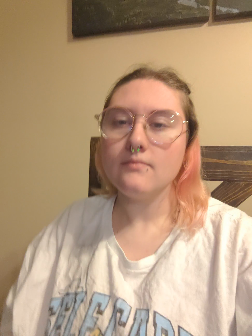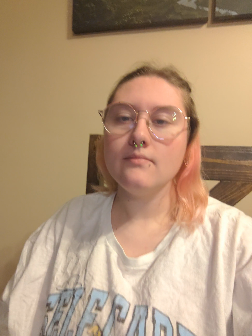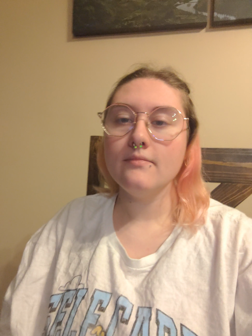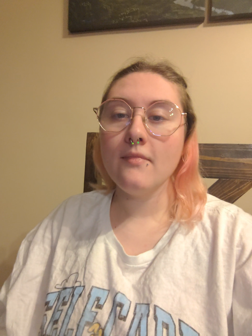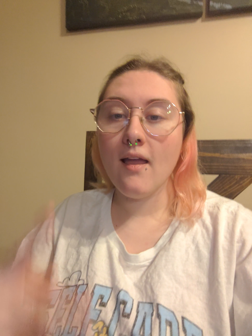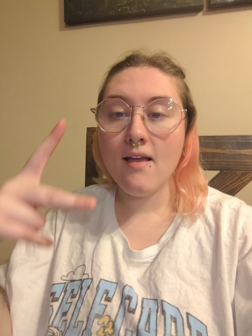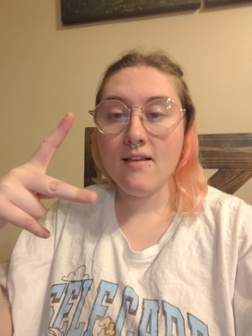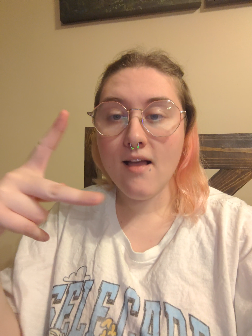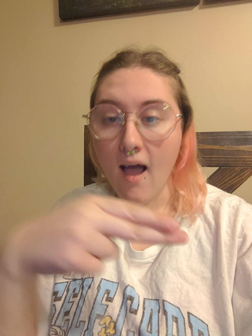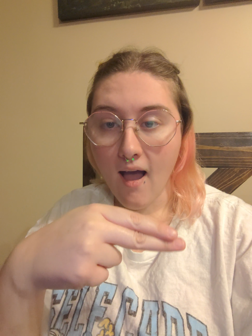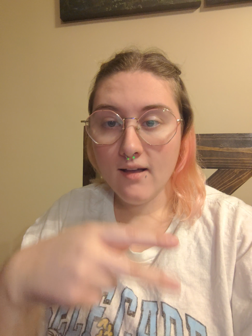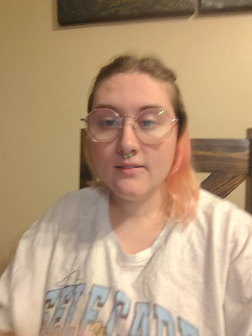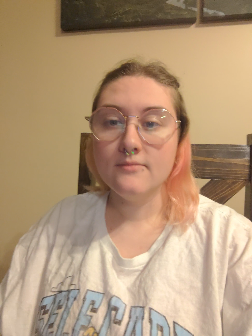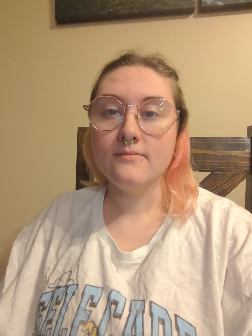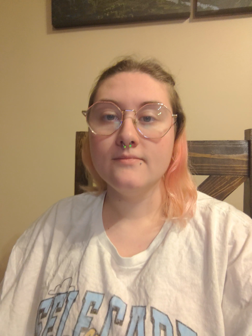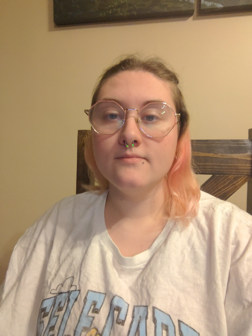cut